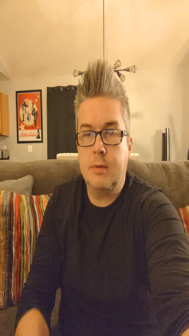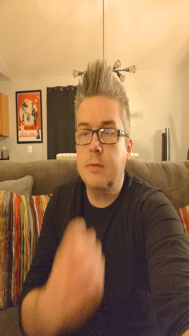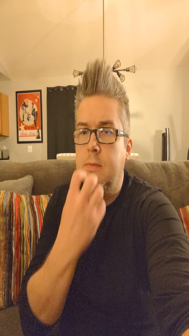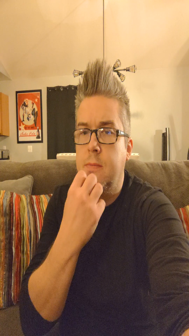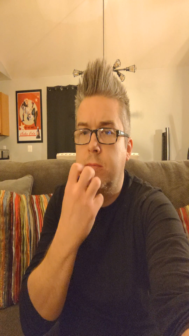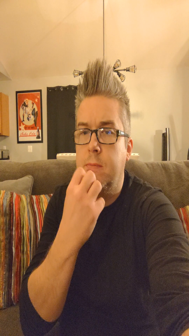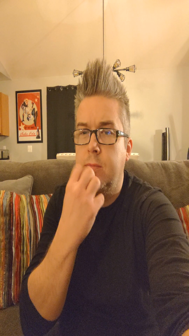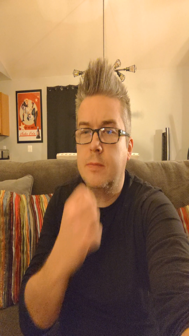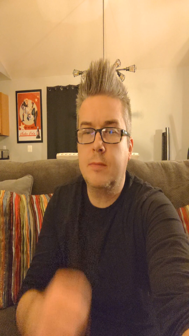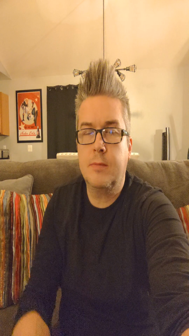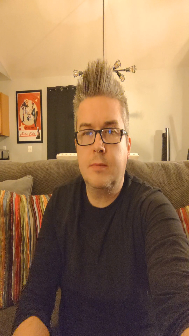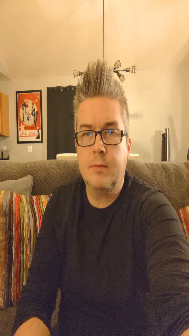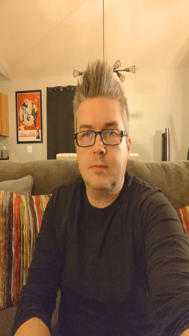underwear